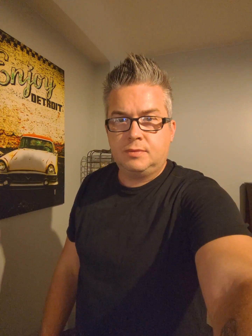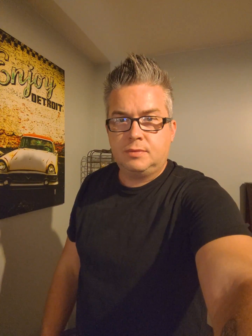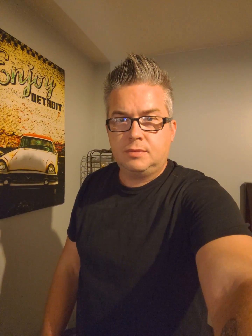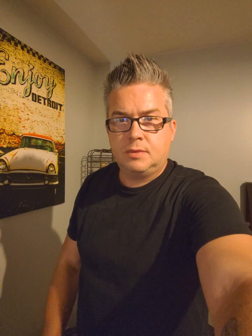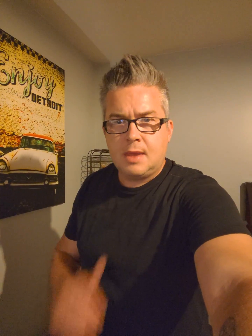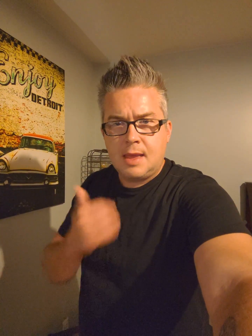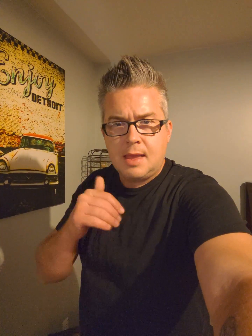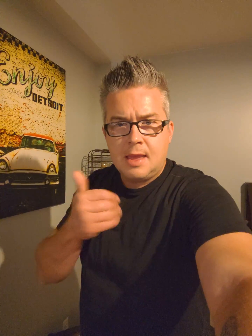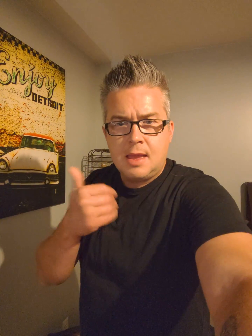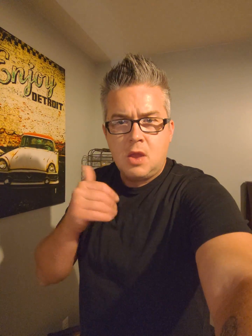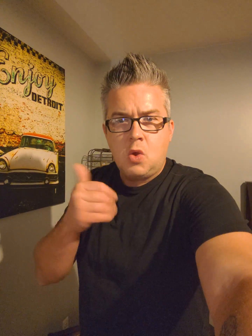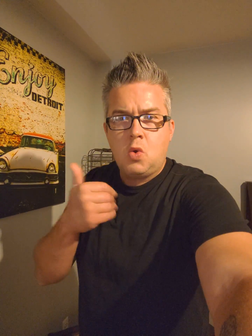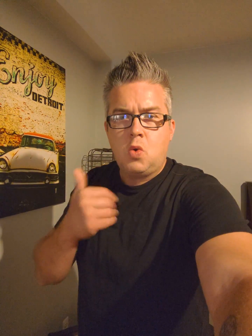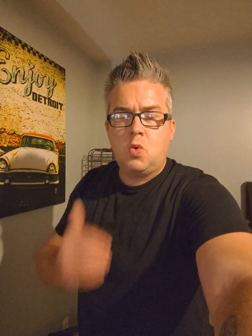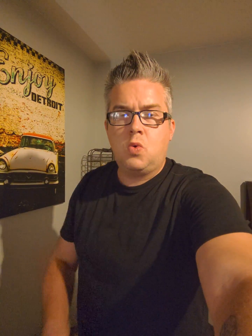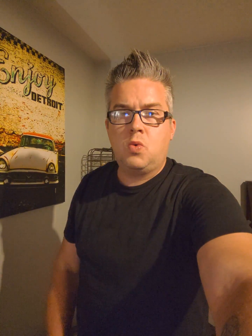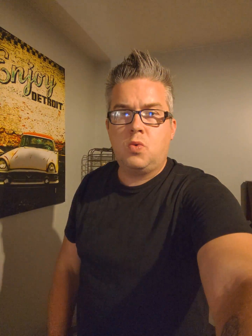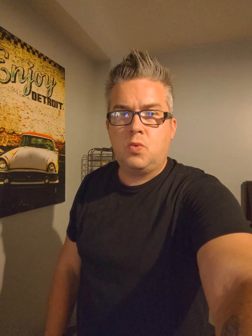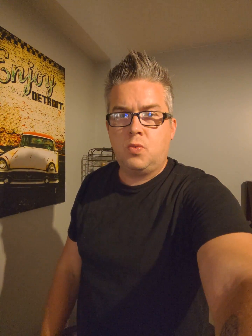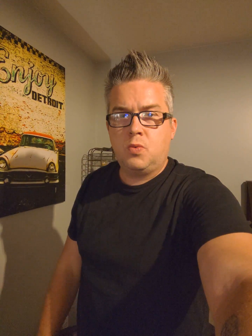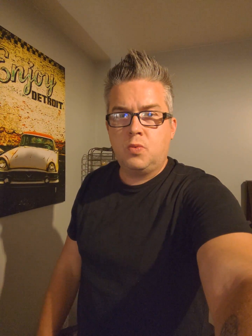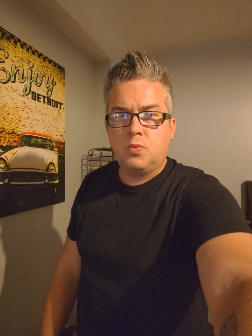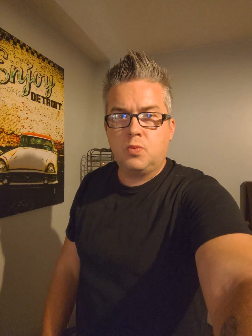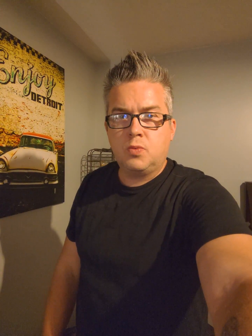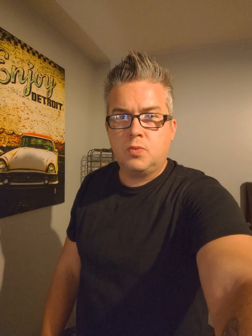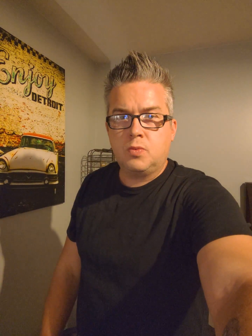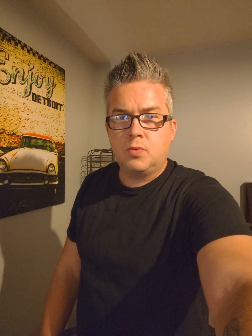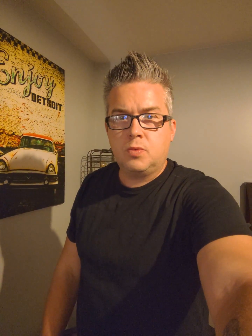how